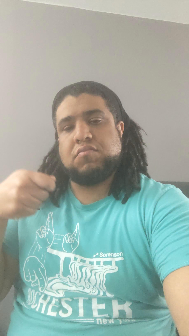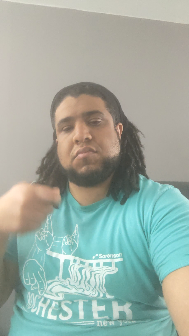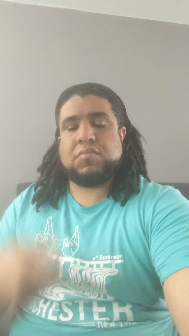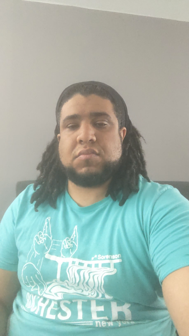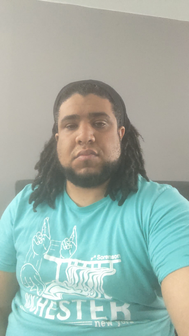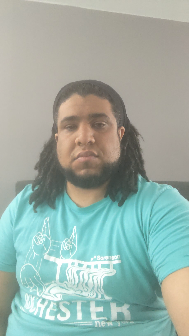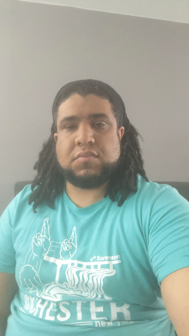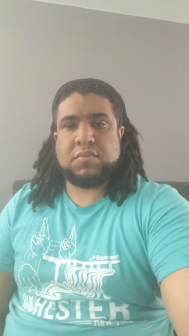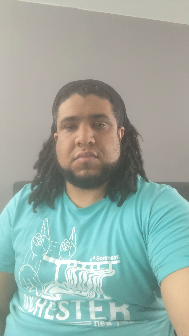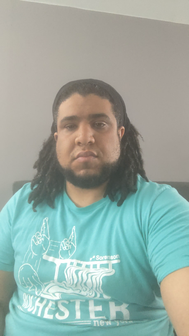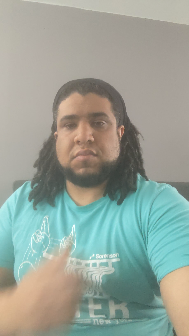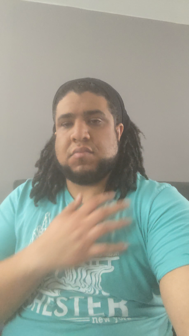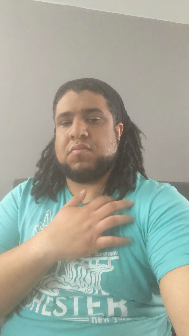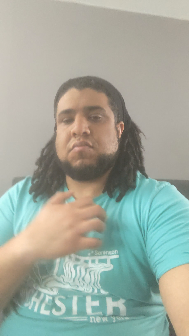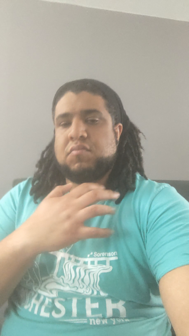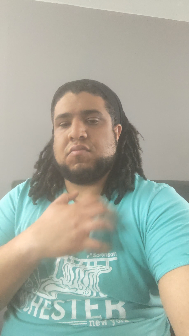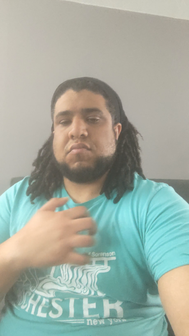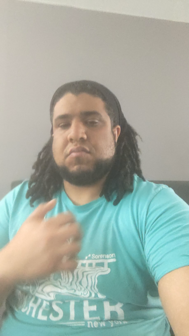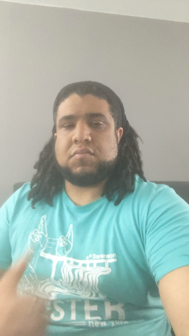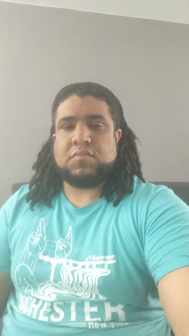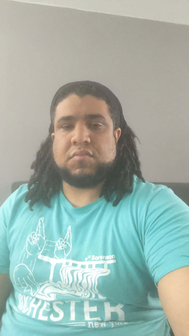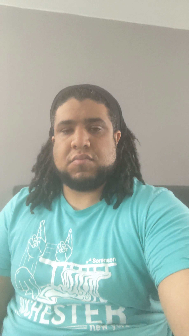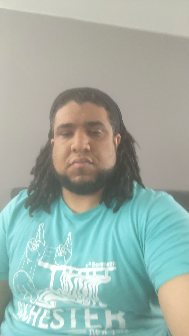bear